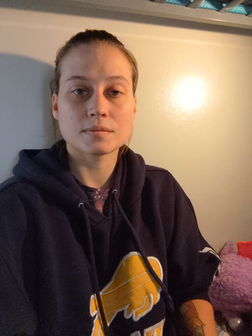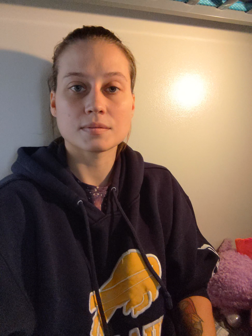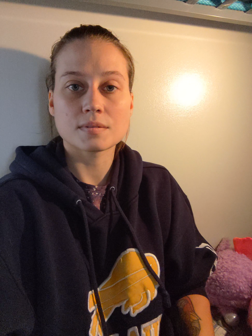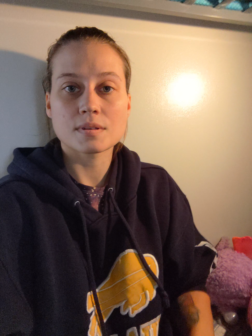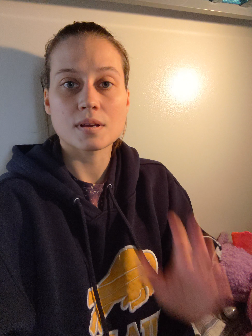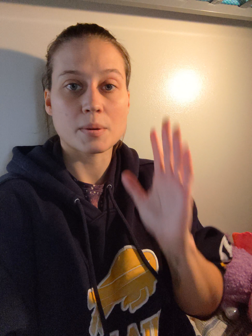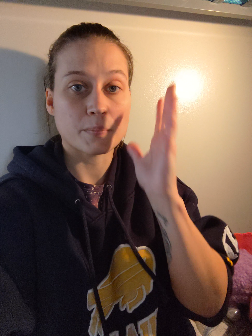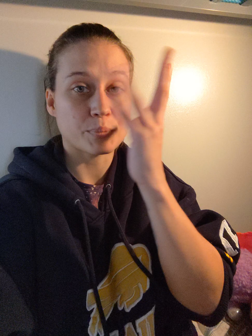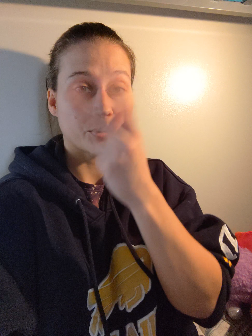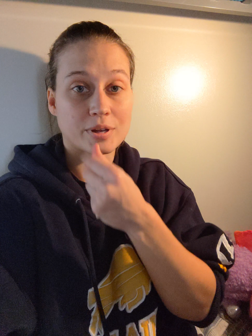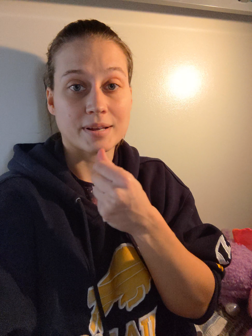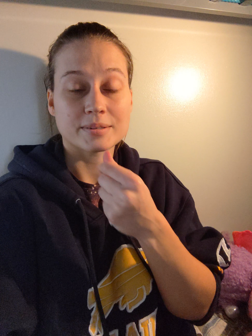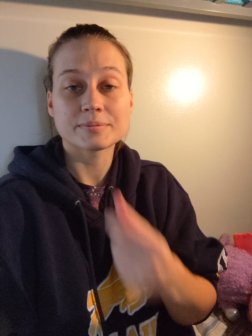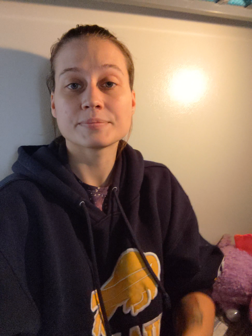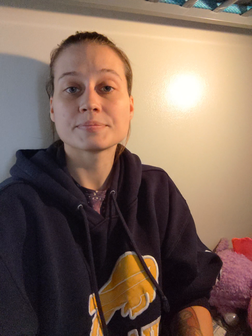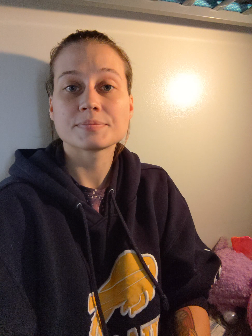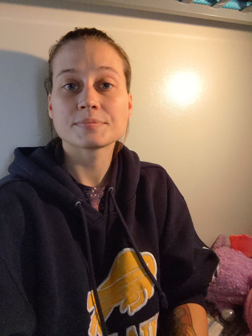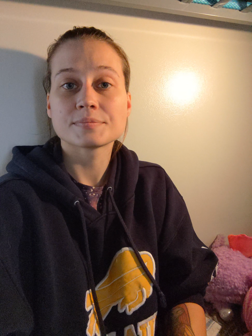pretty